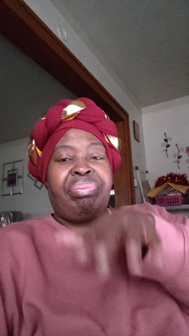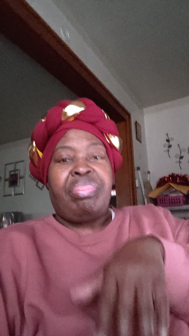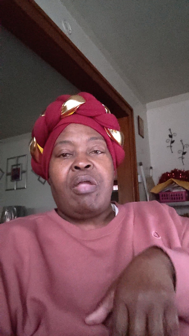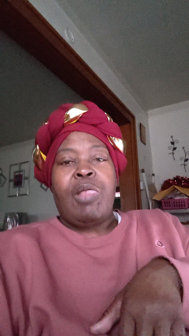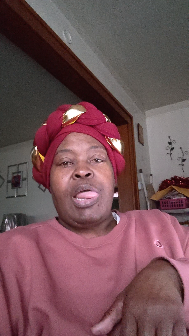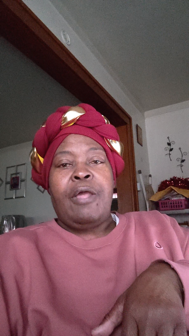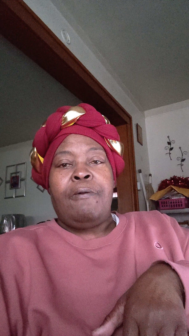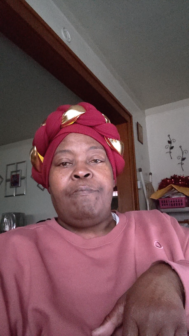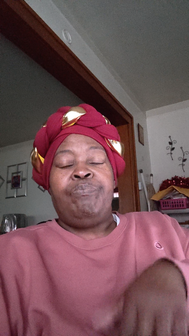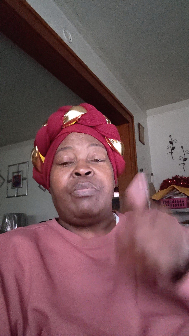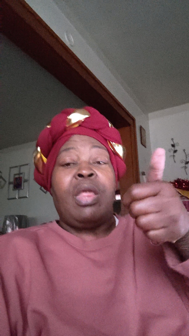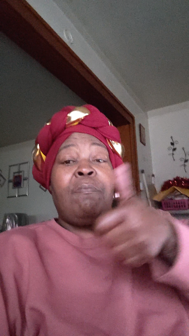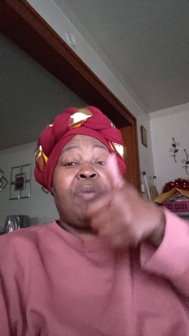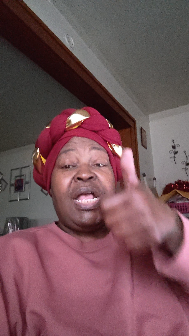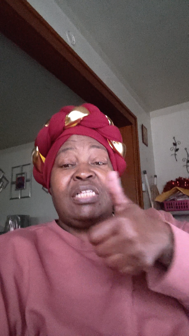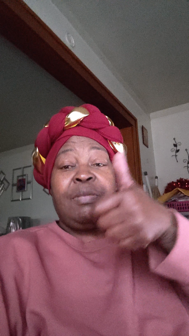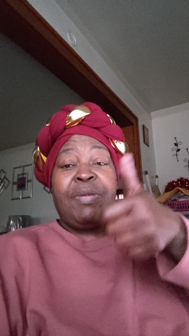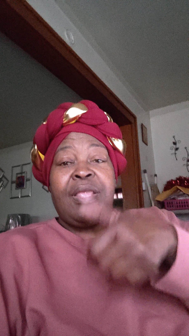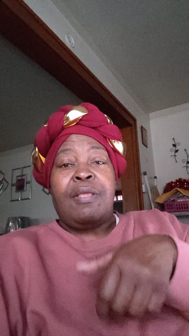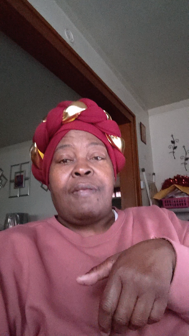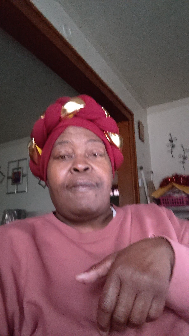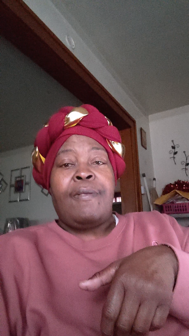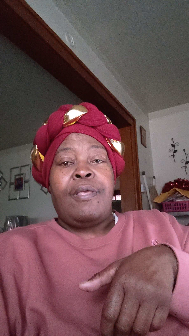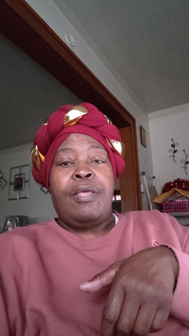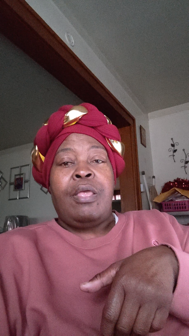basement